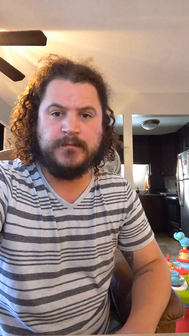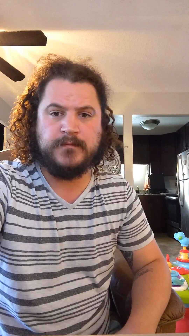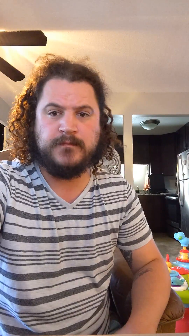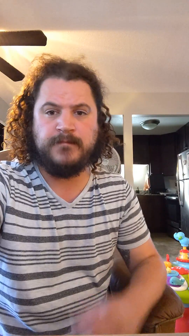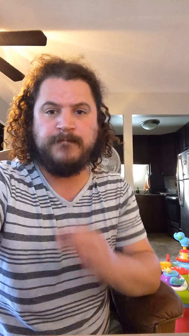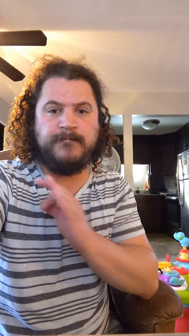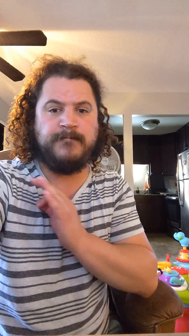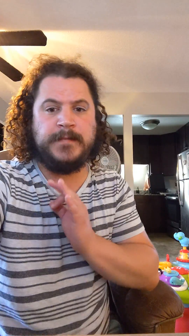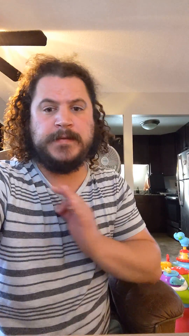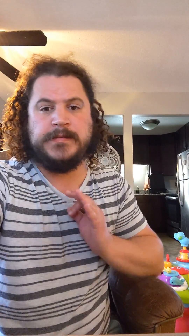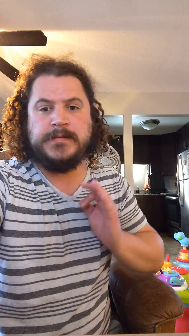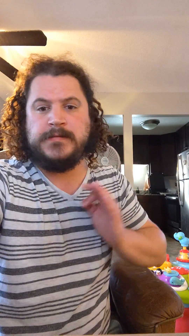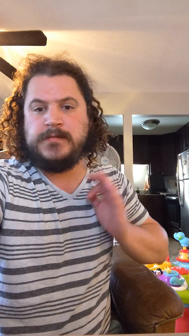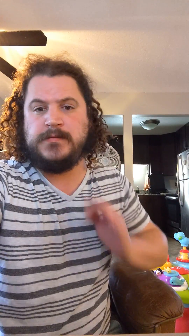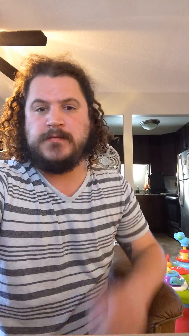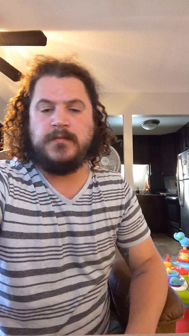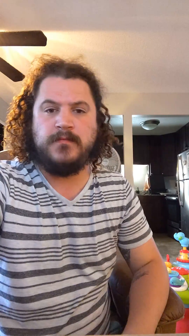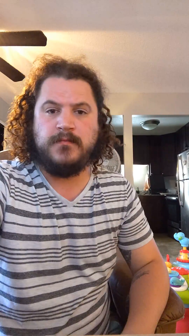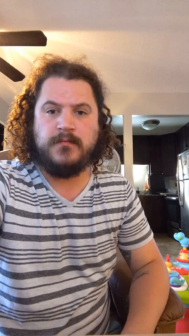beads